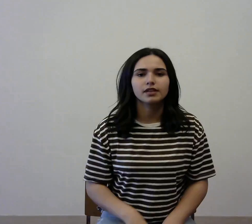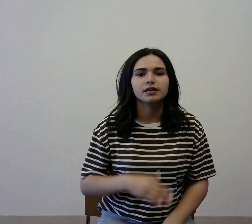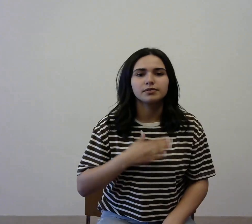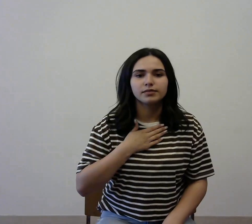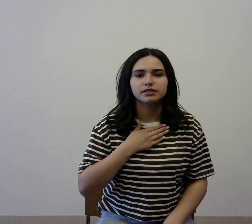mən